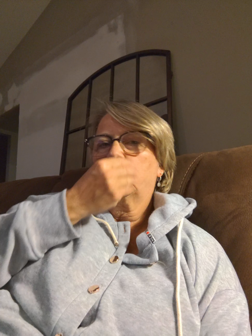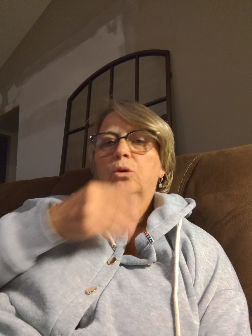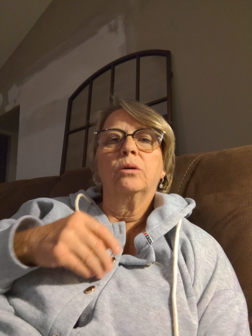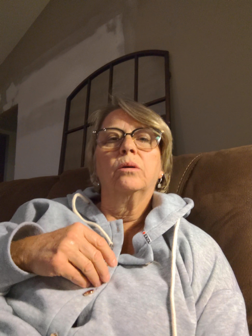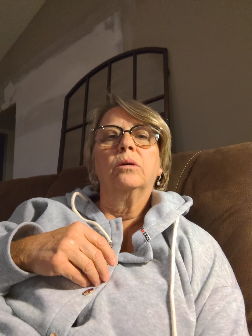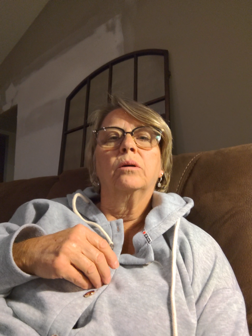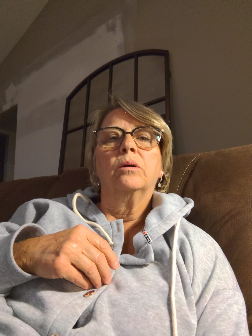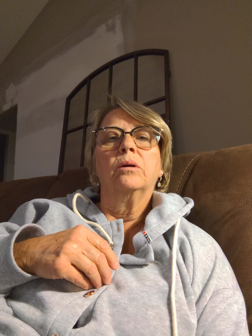flower